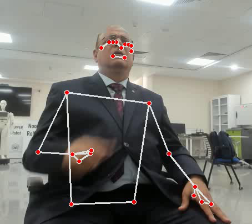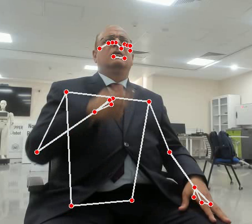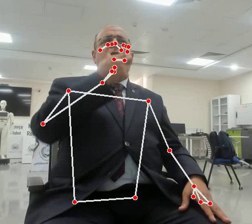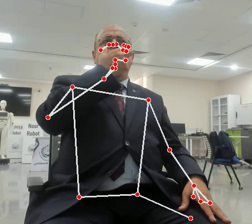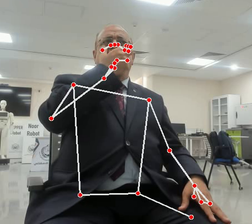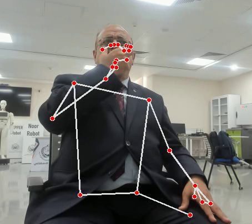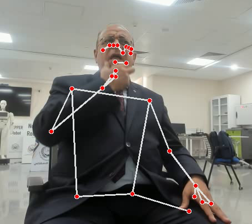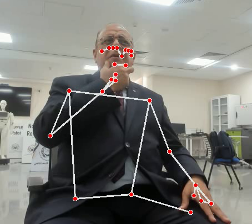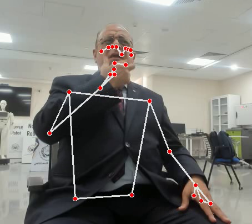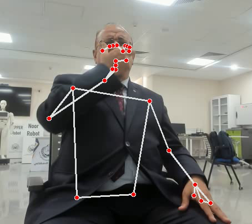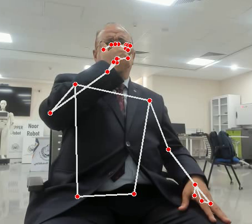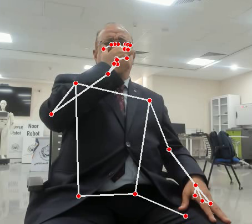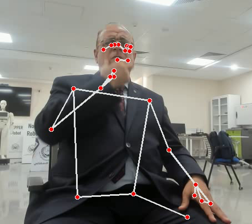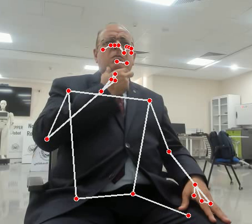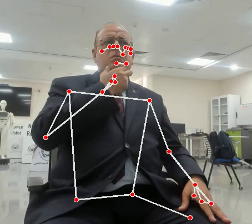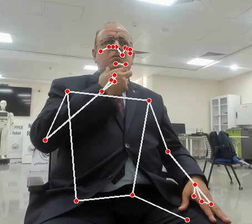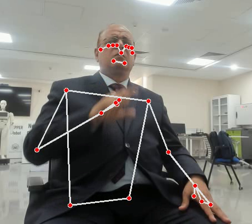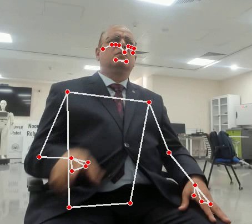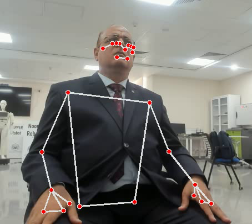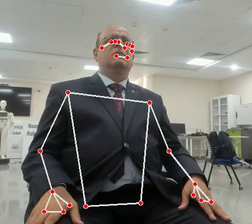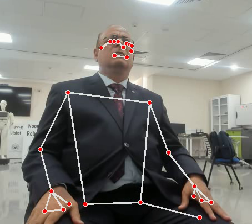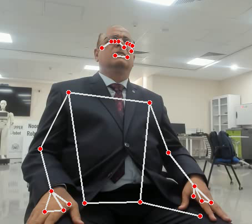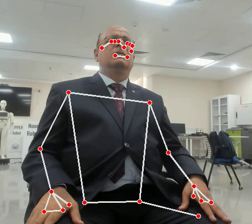yabky